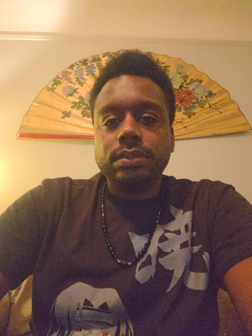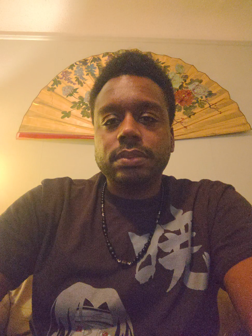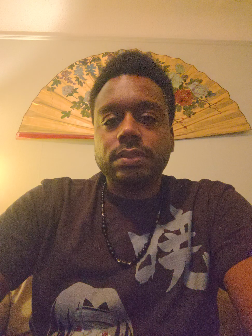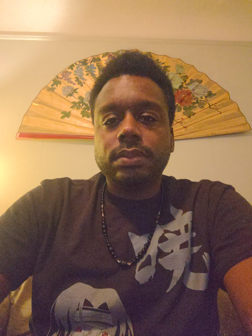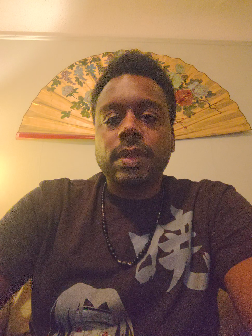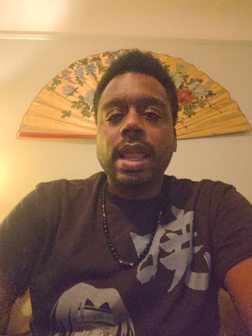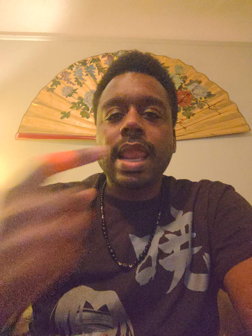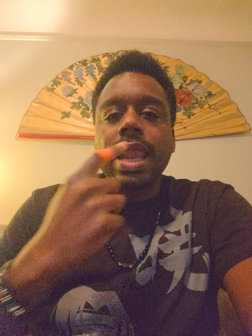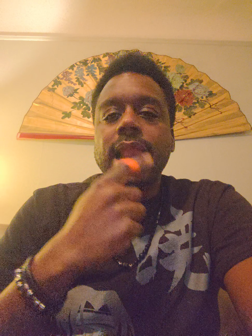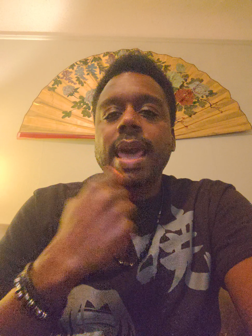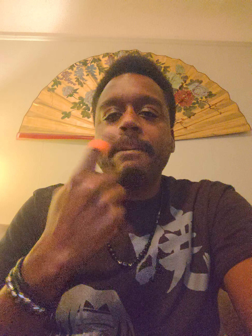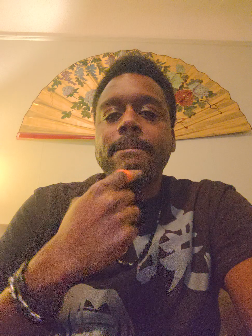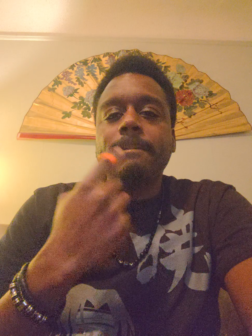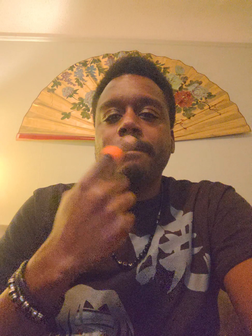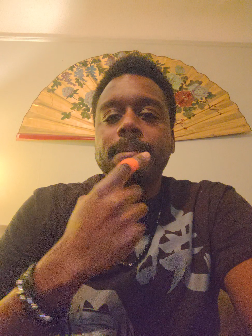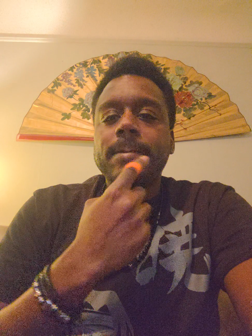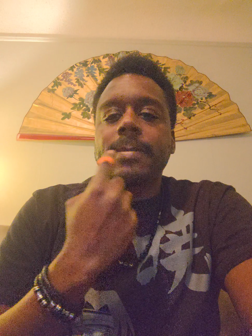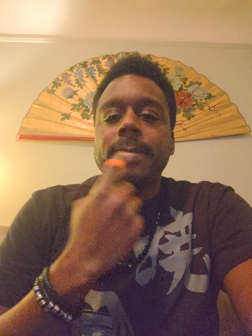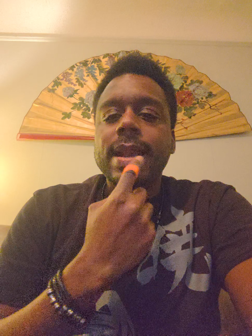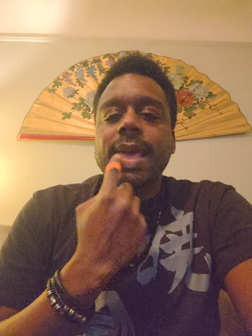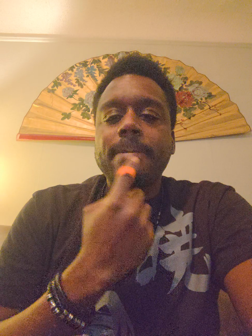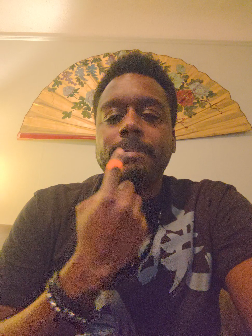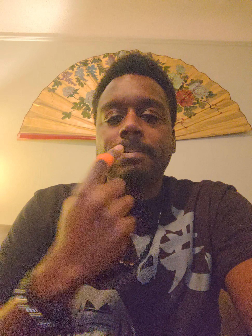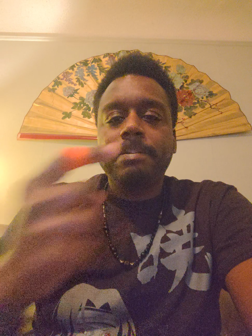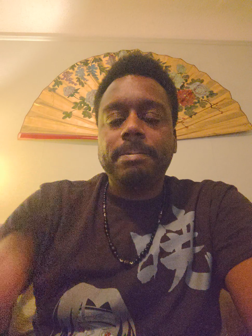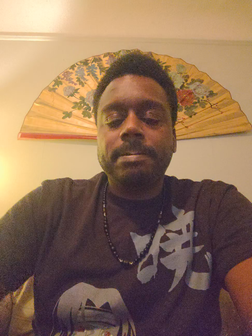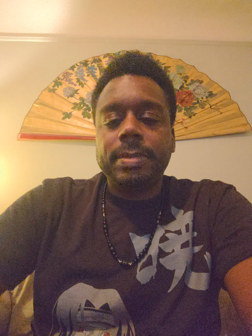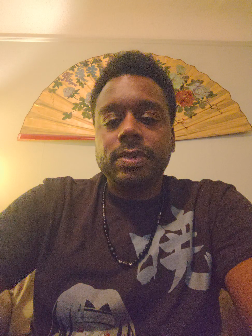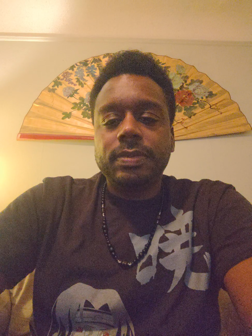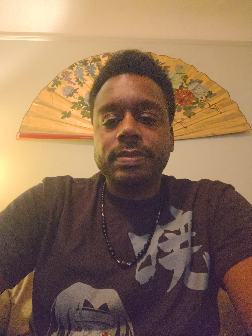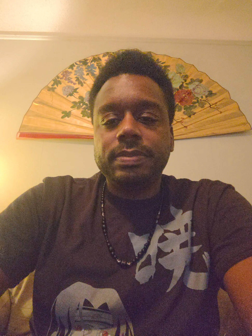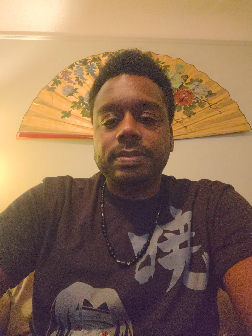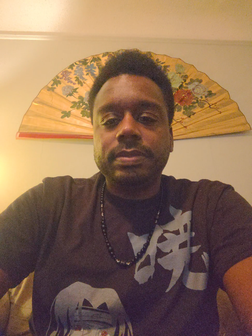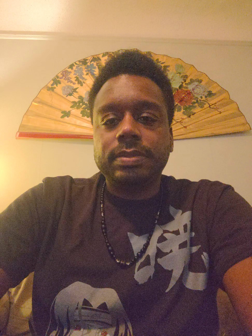lips